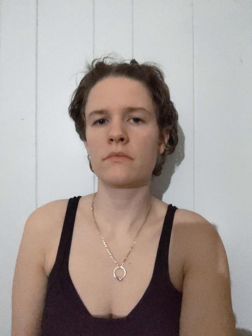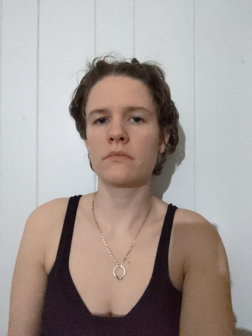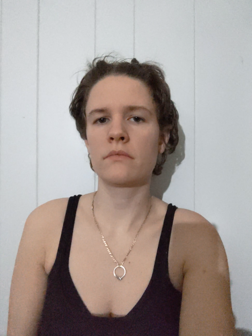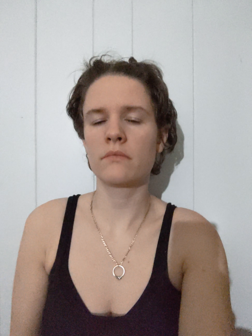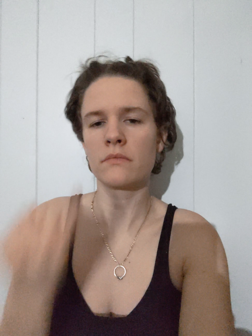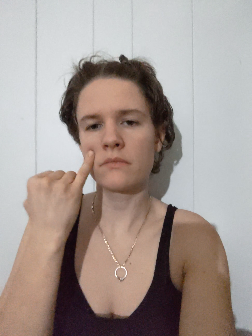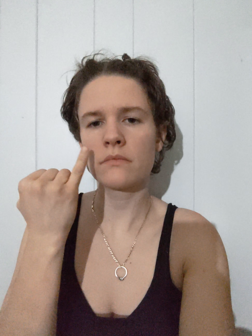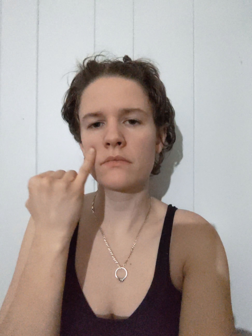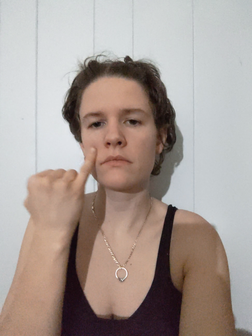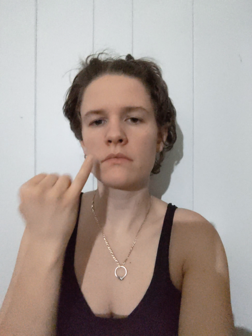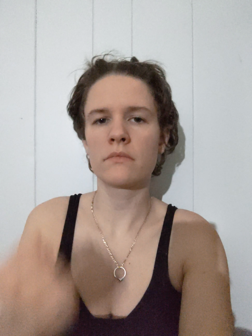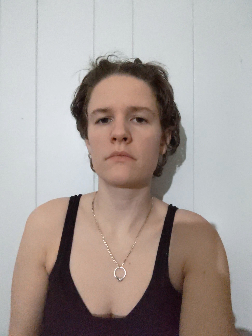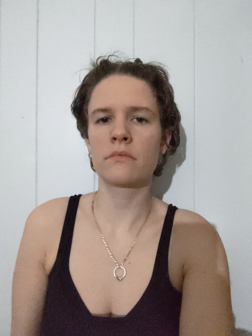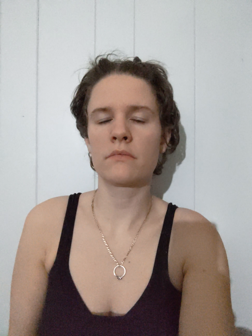if